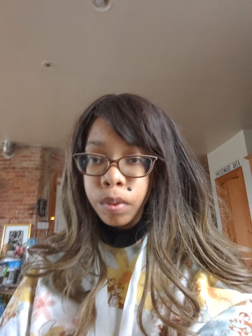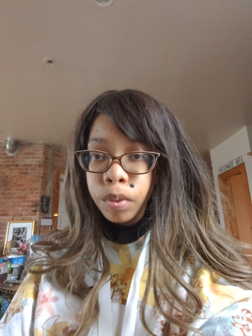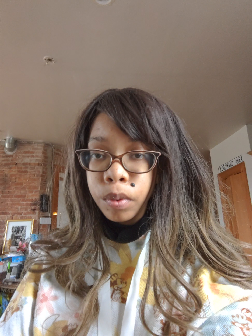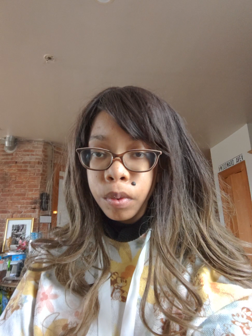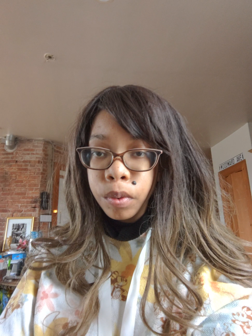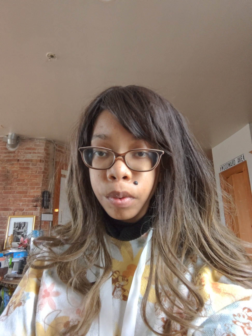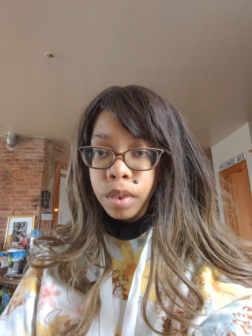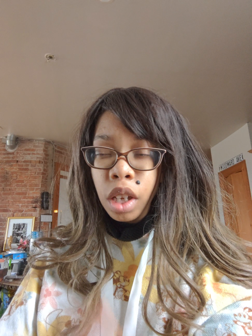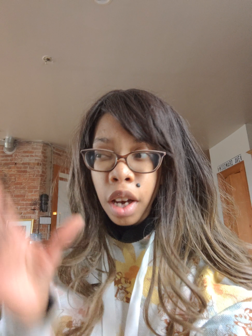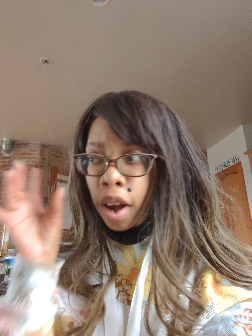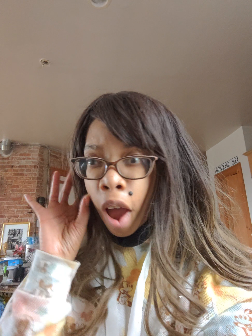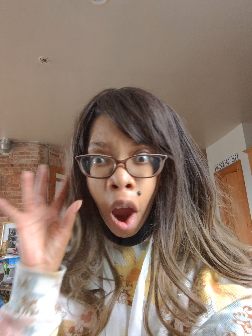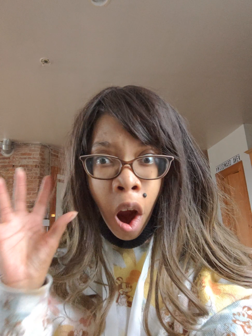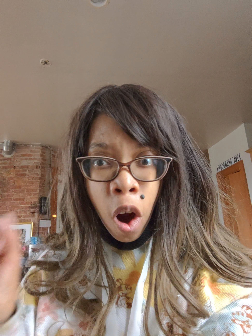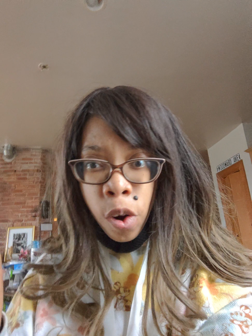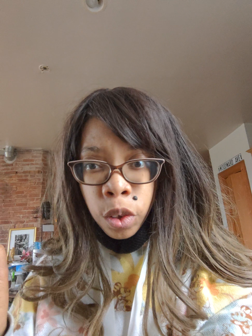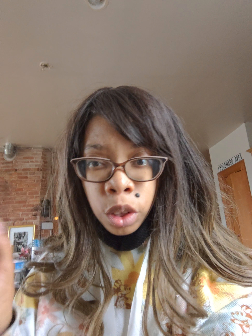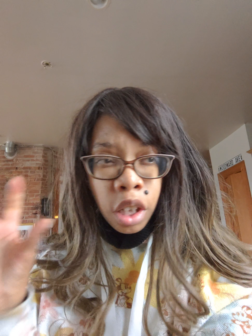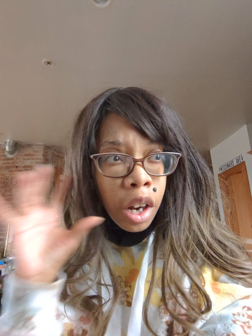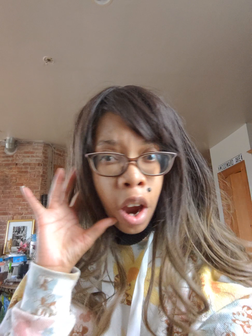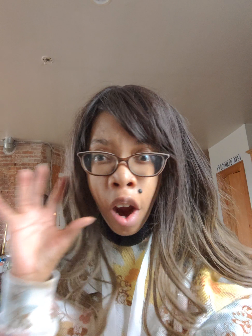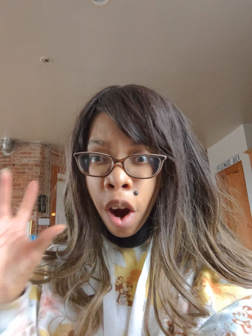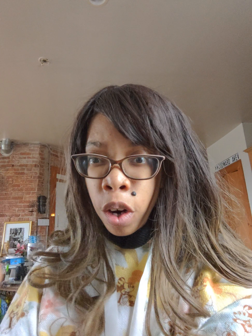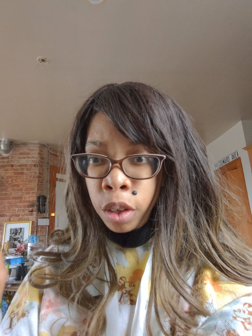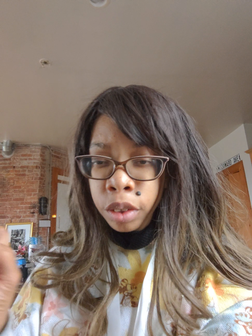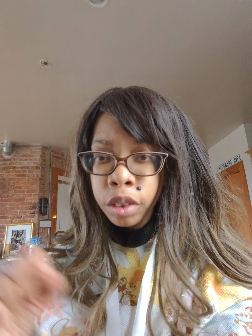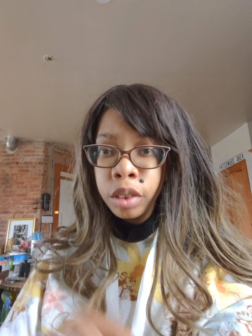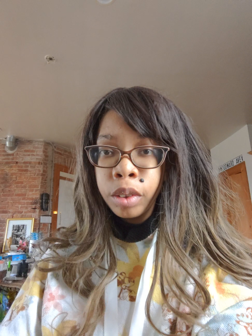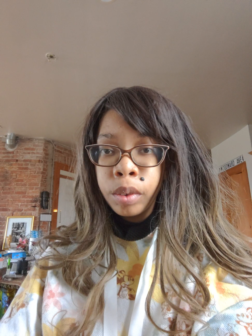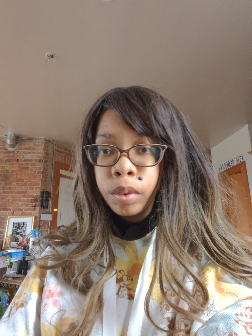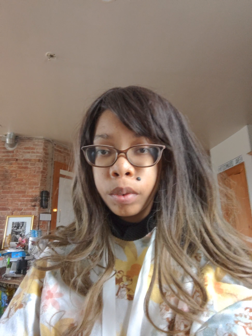loud